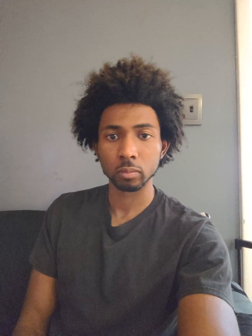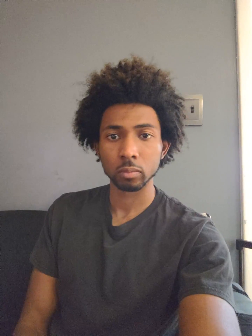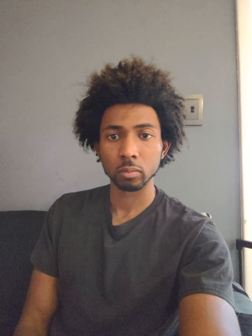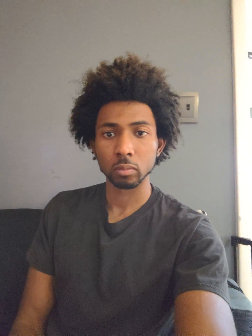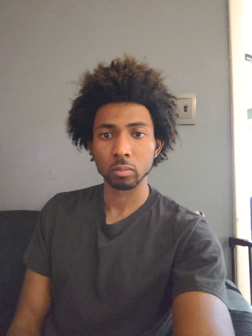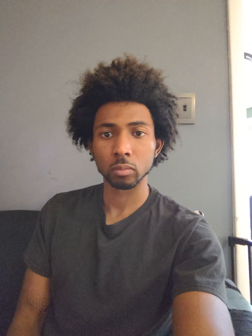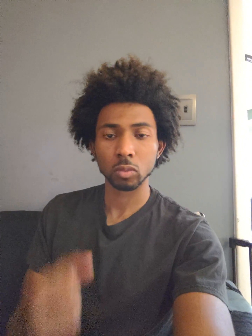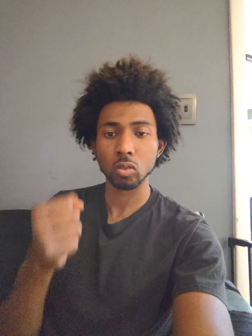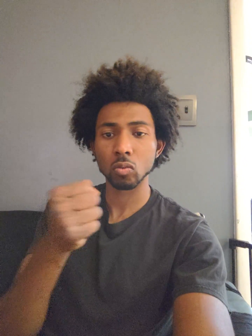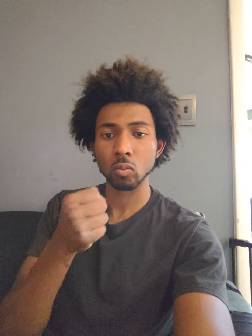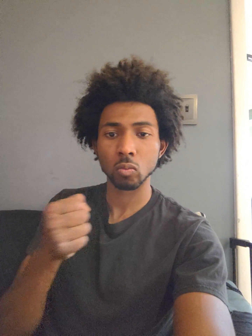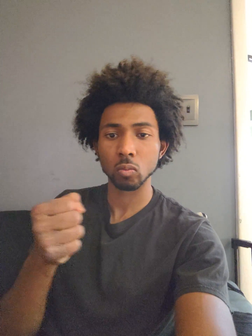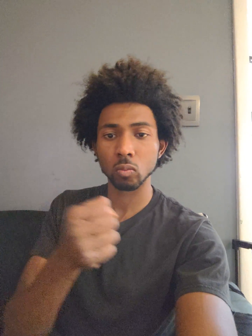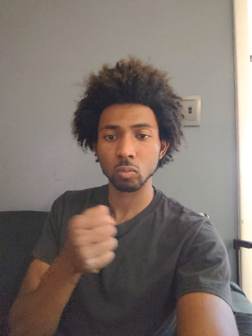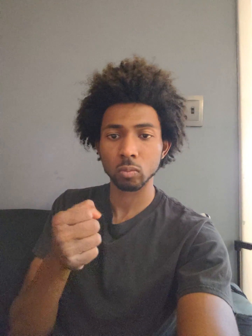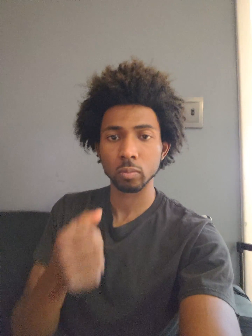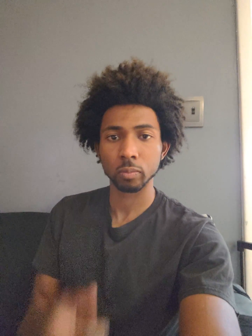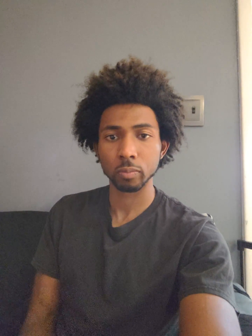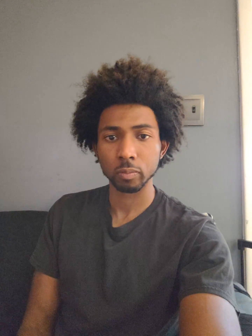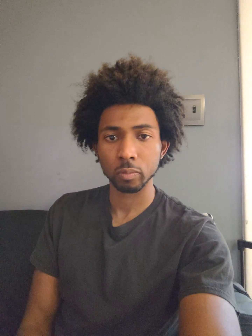coffee